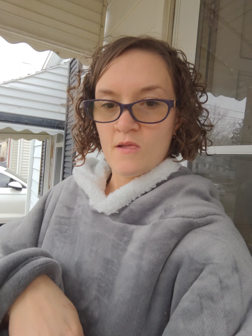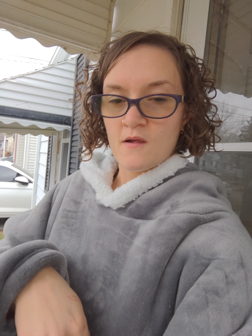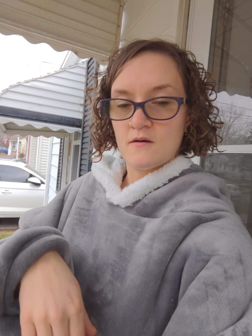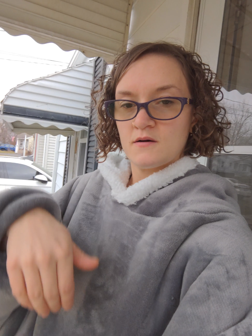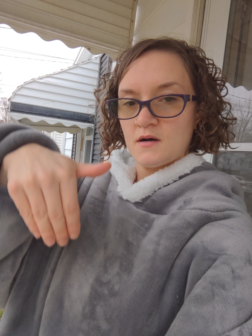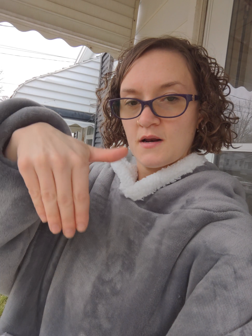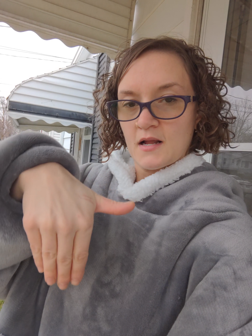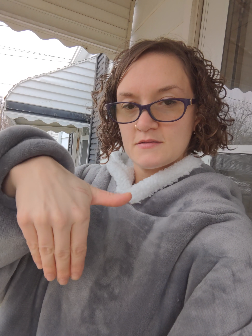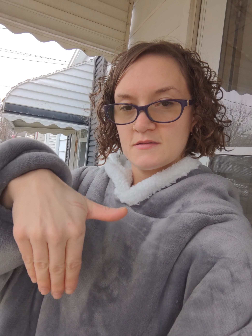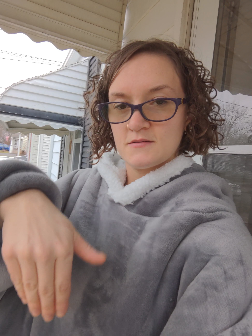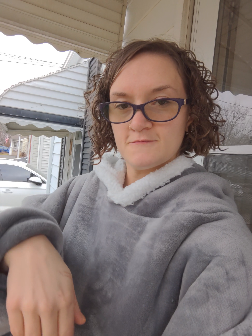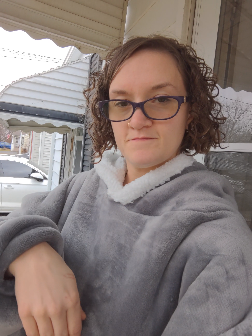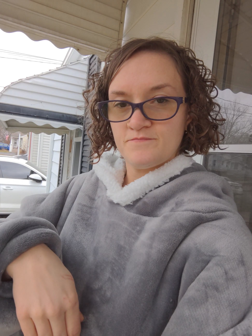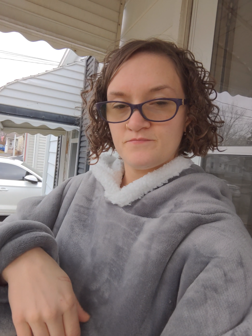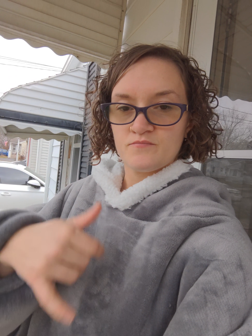night